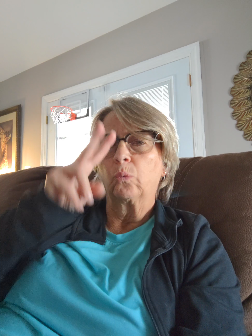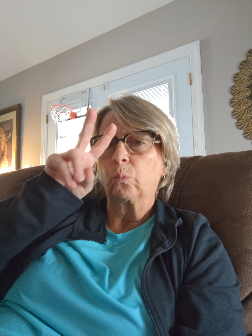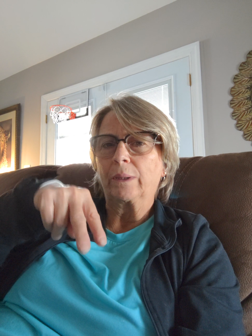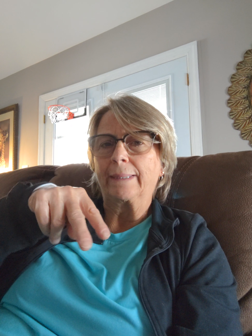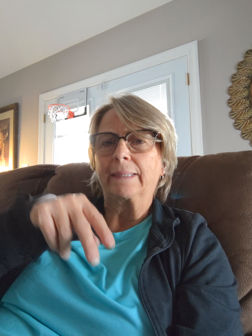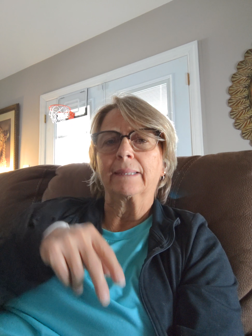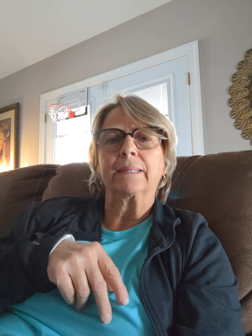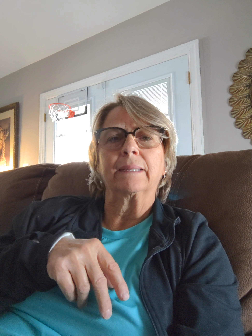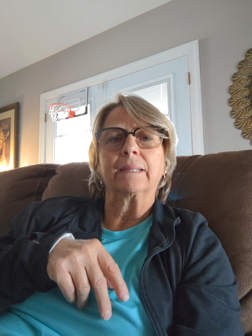read